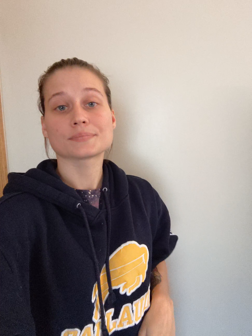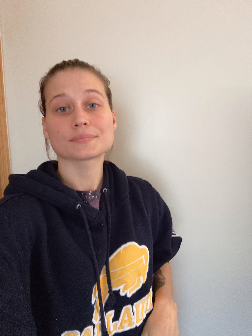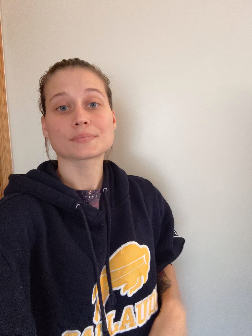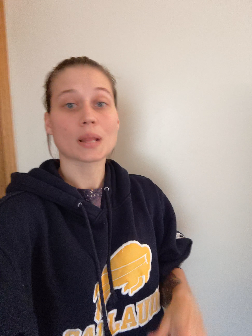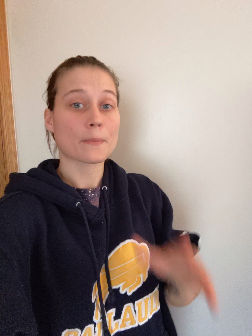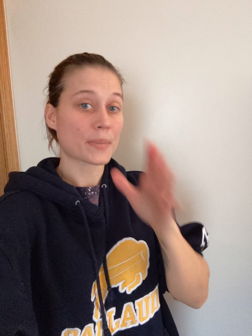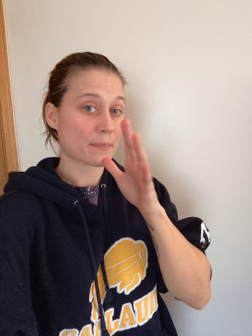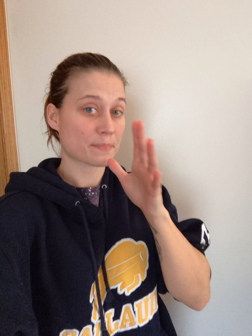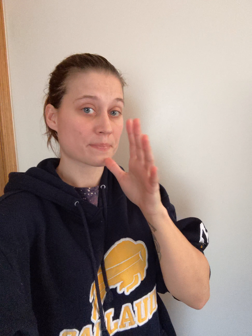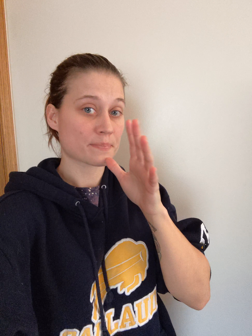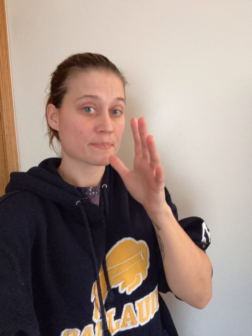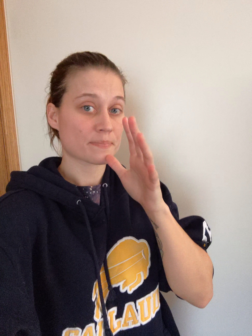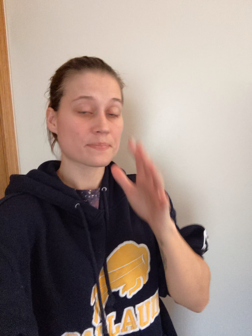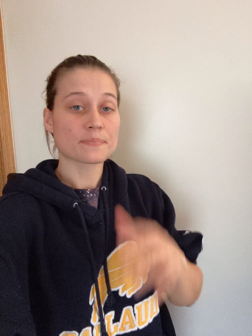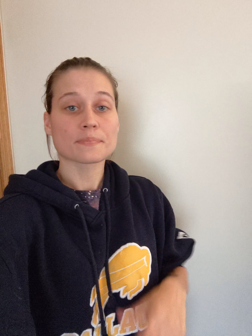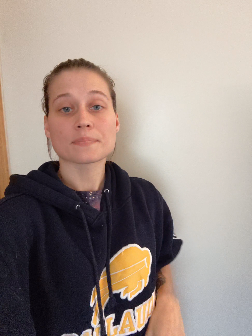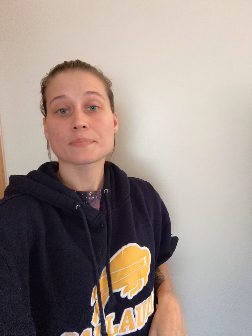mom